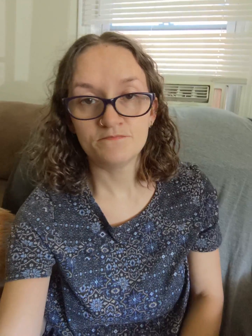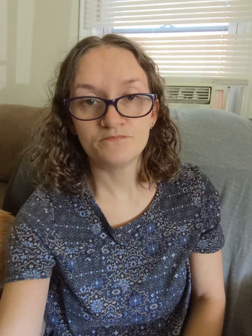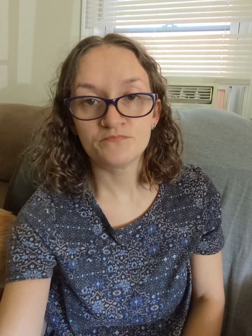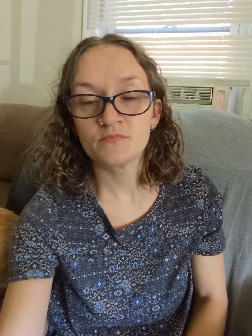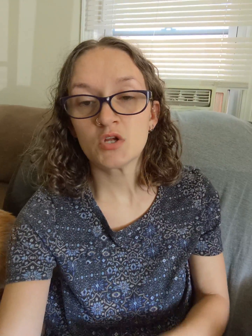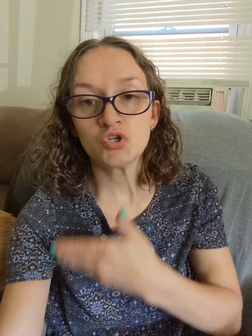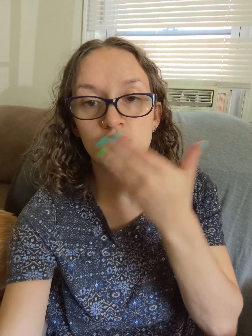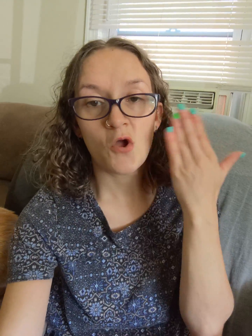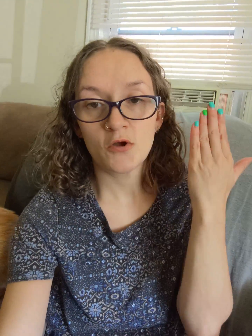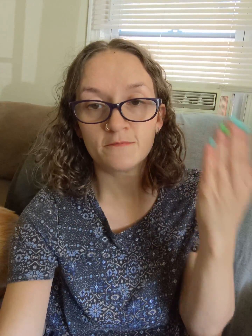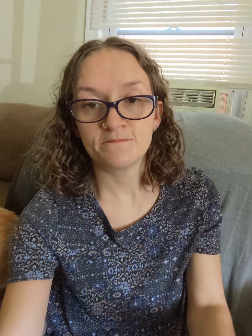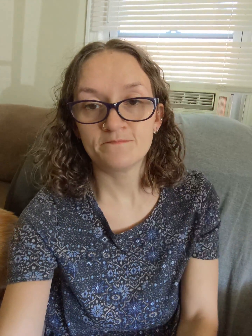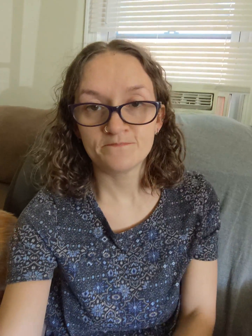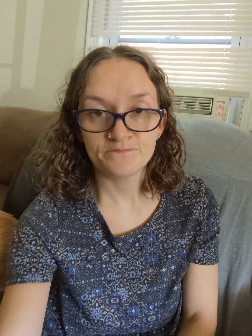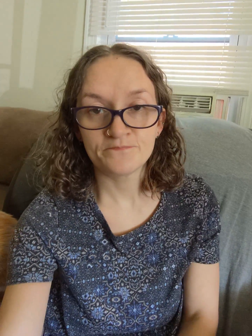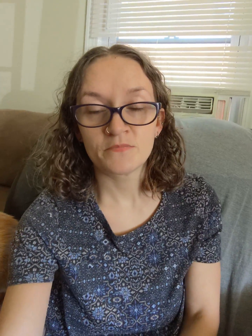all gone